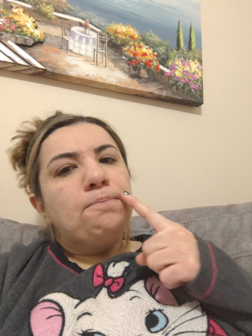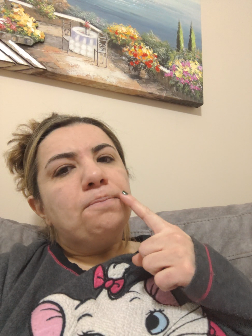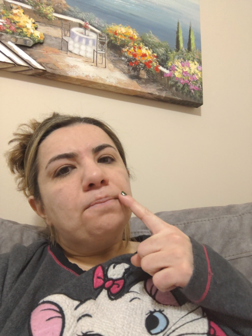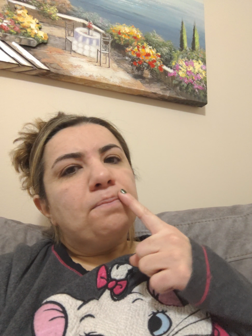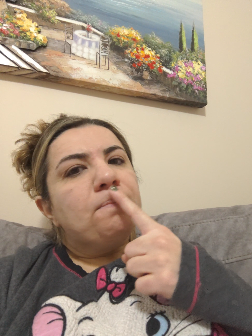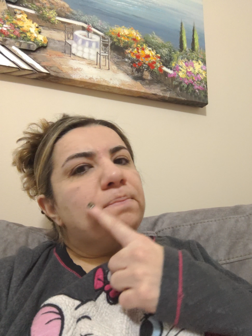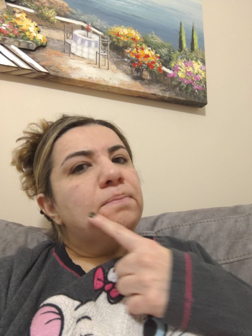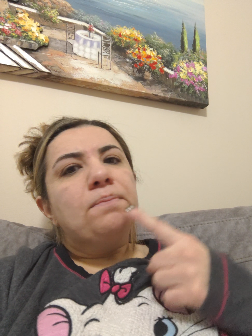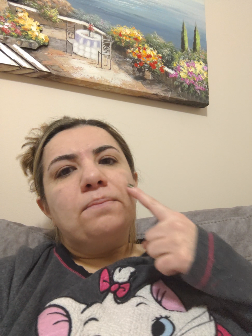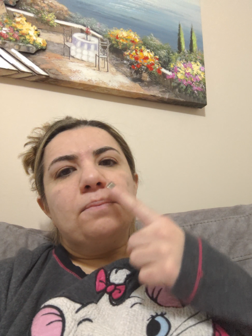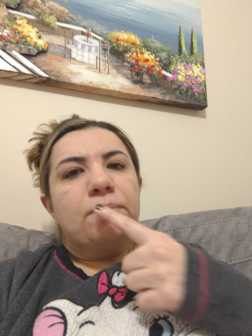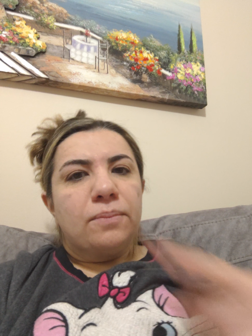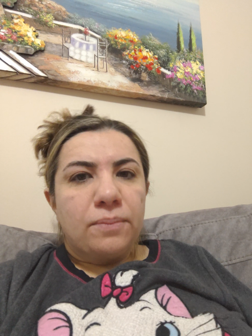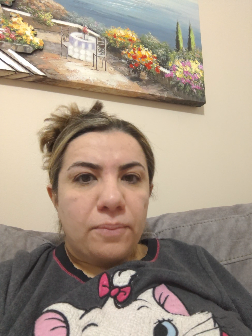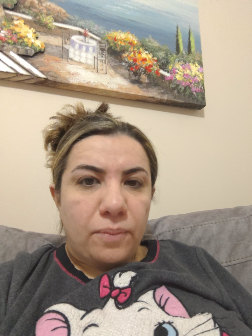lips